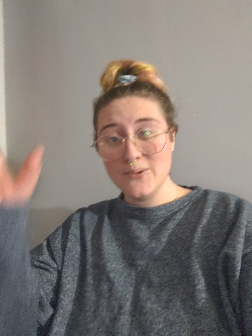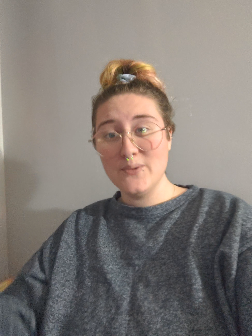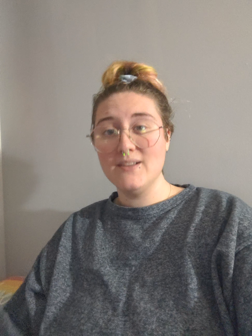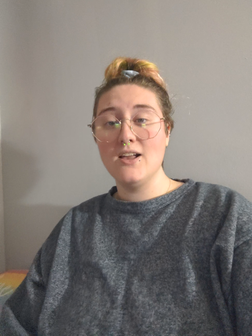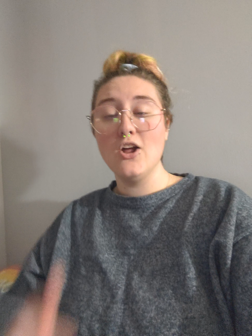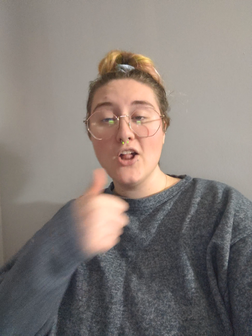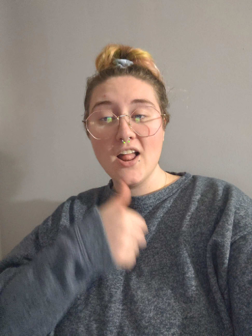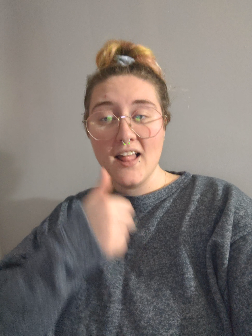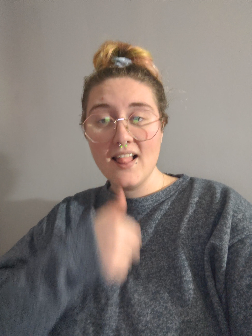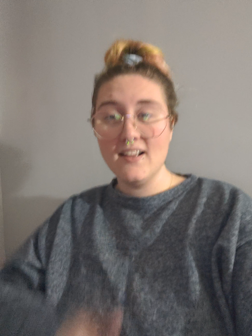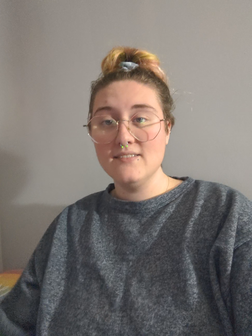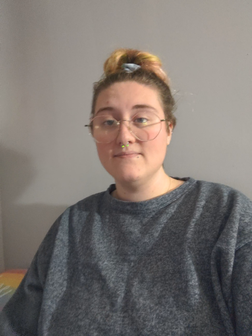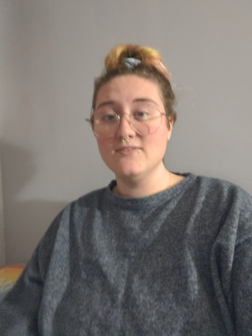girl